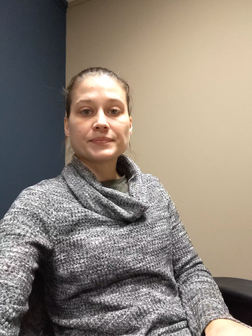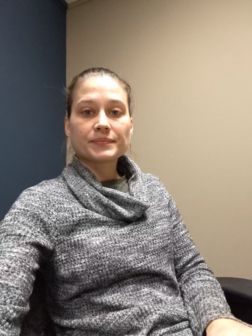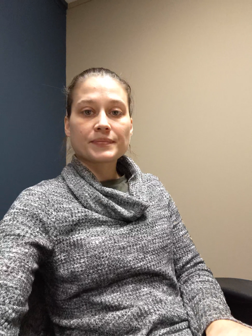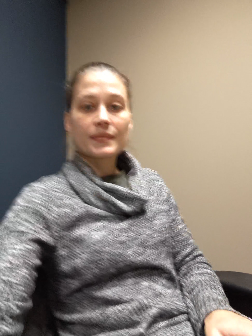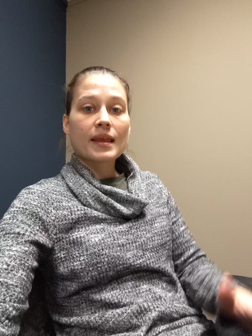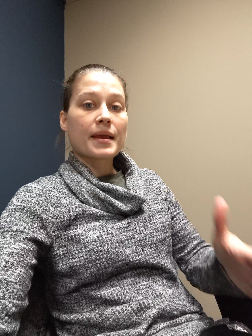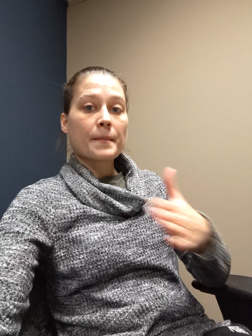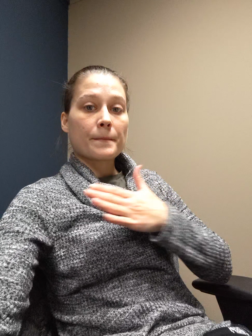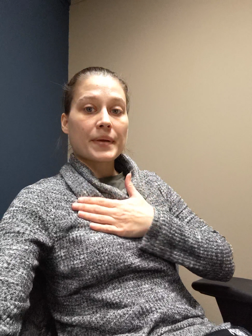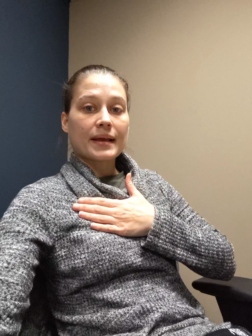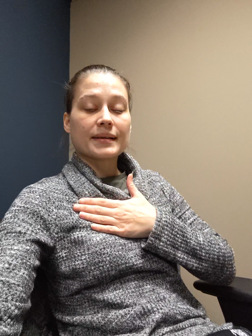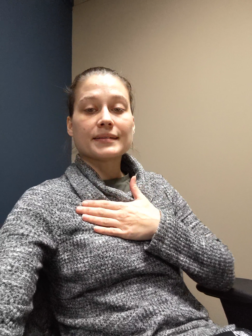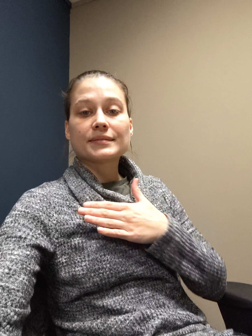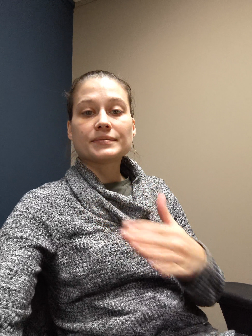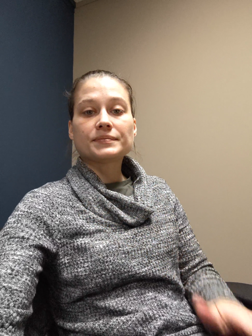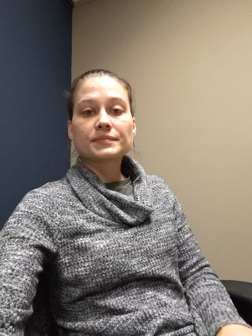my